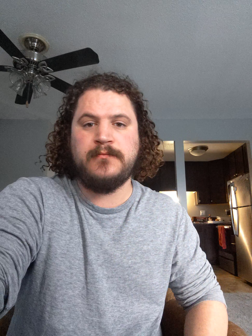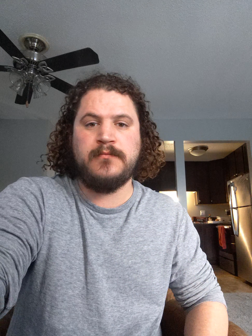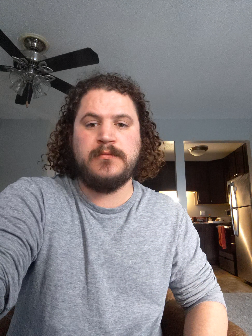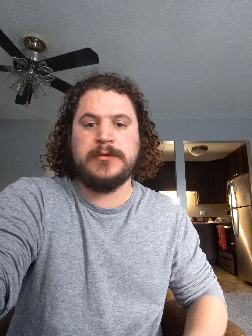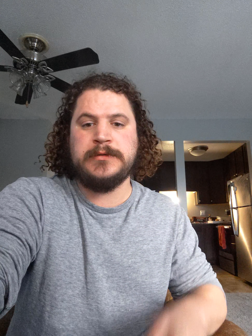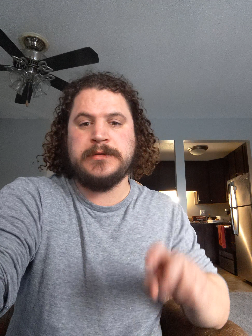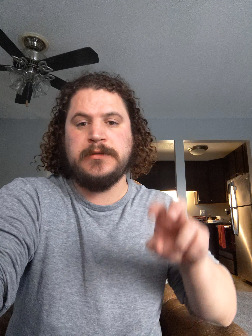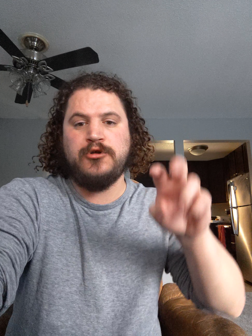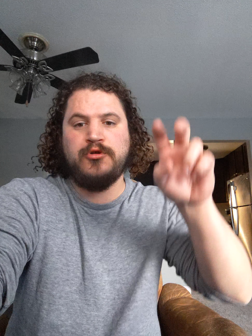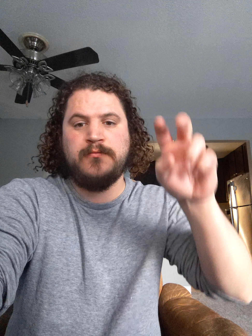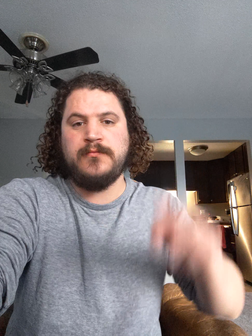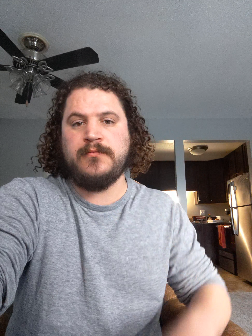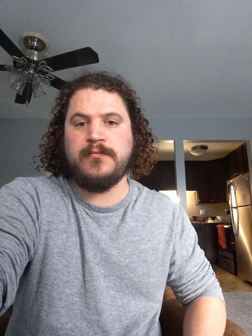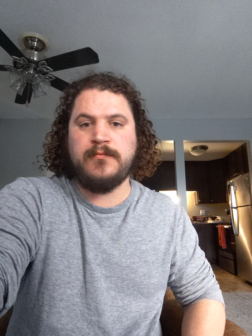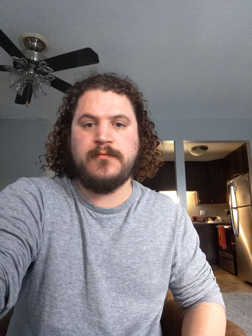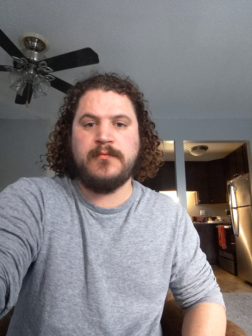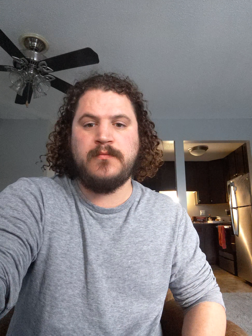stairs